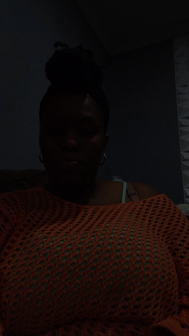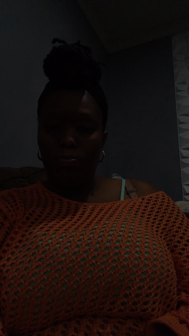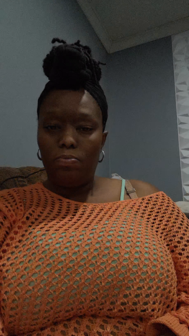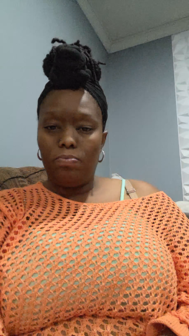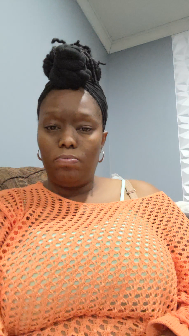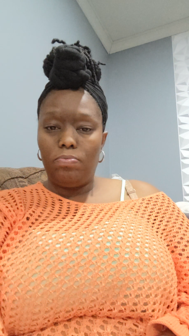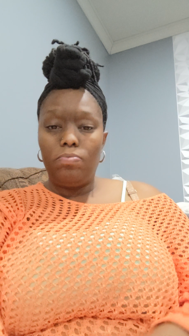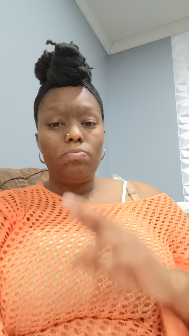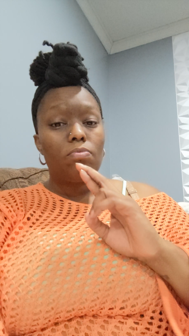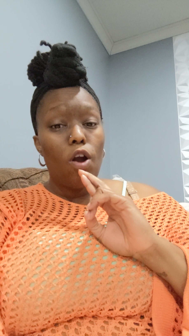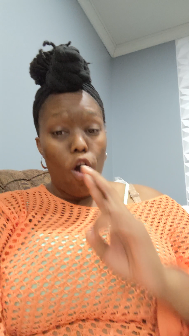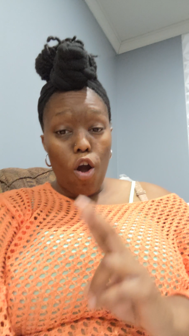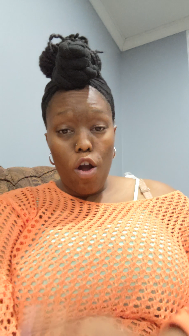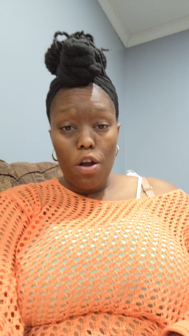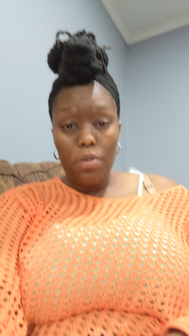are